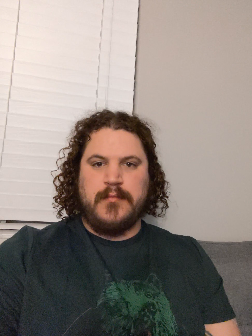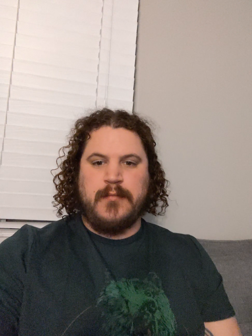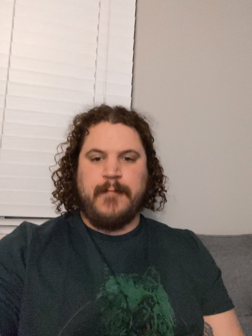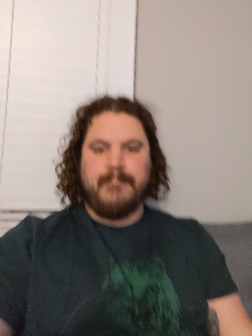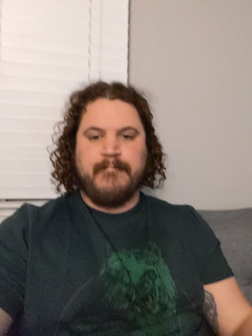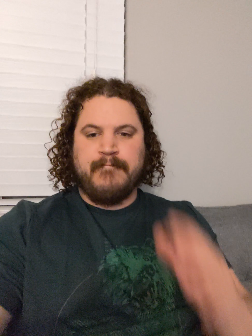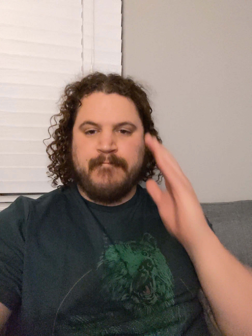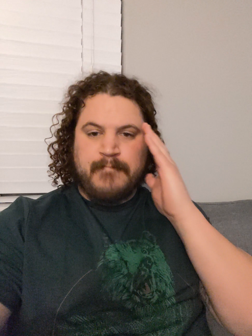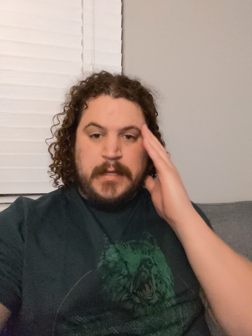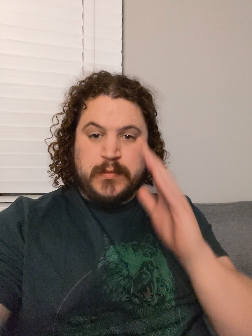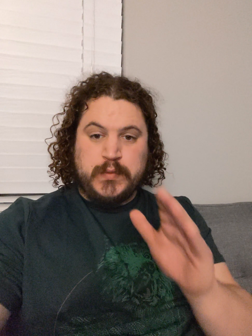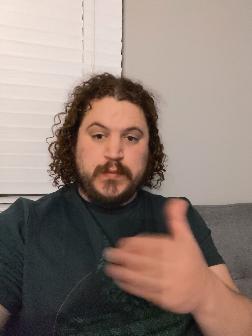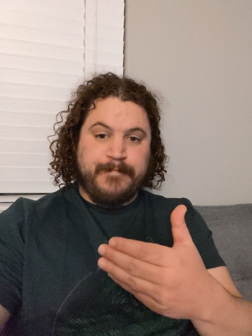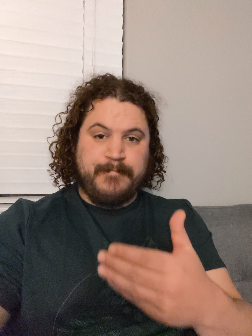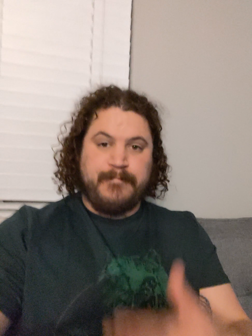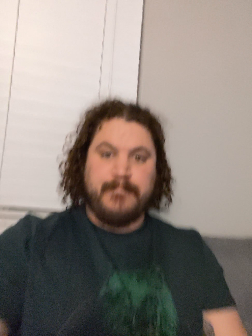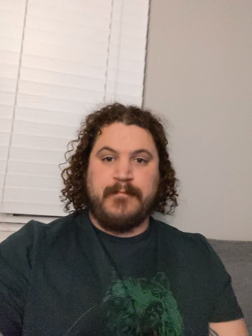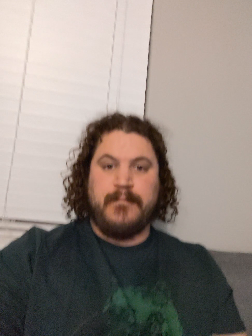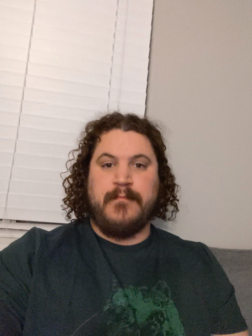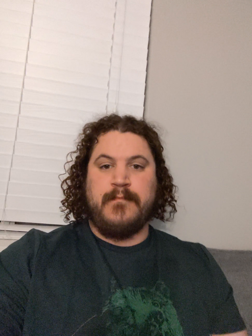bedroom